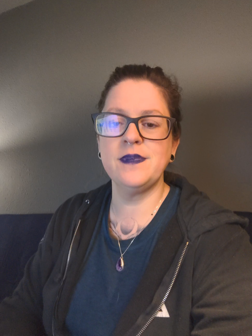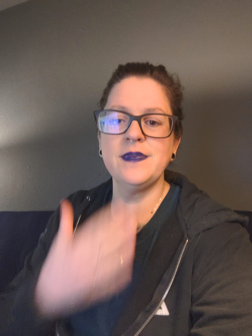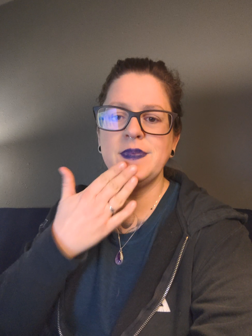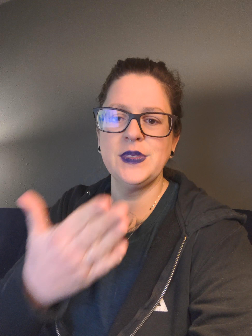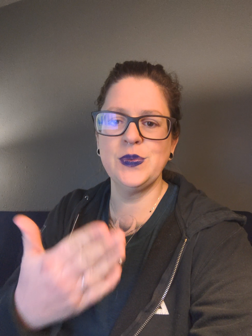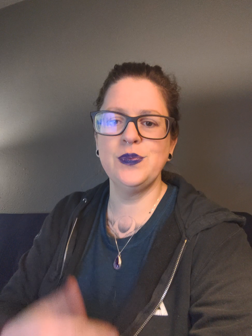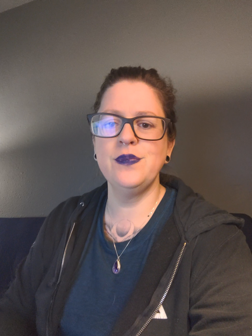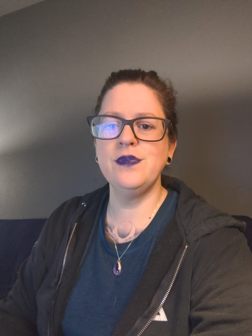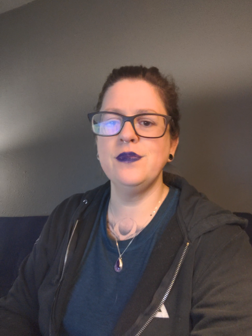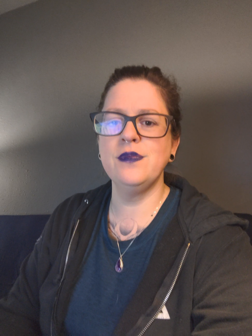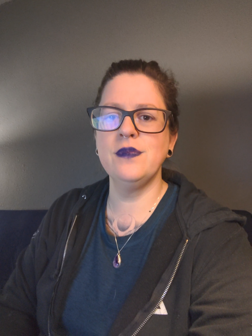thank you